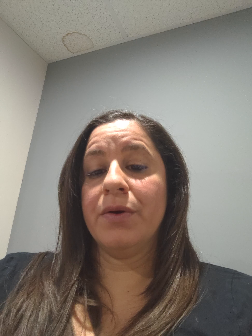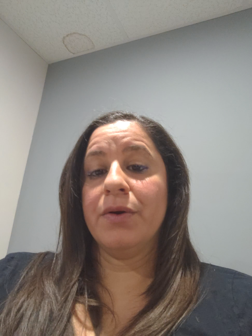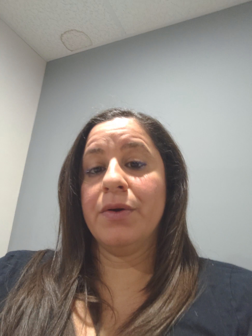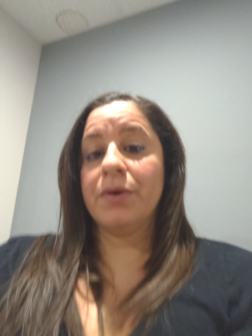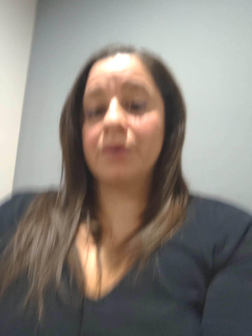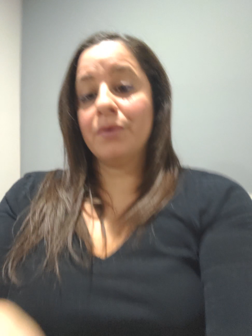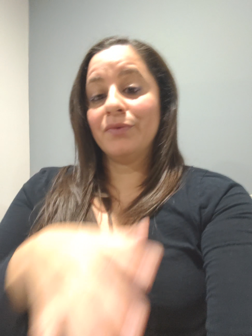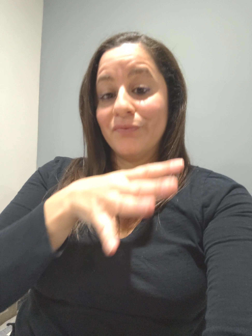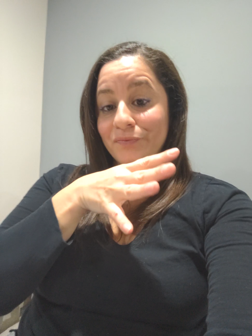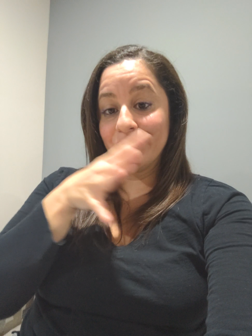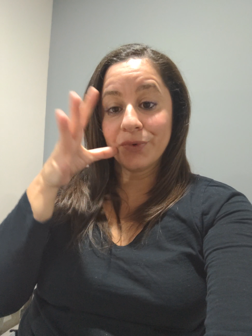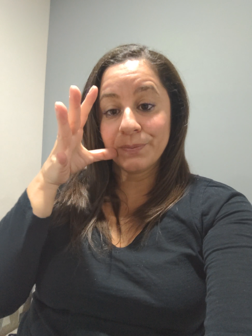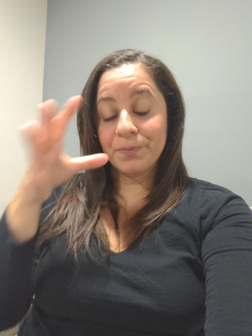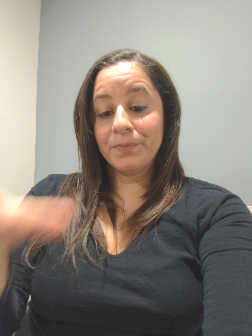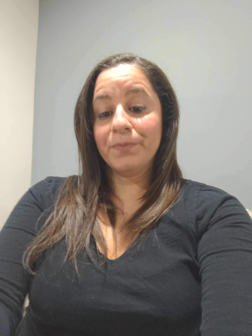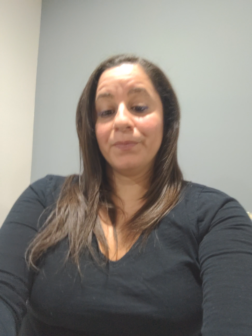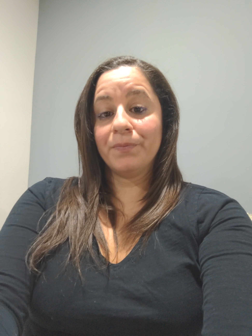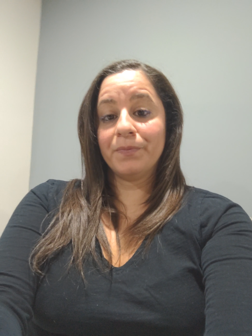farm